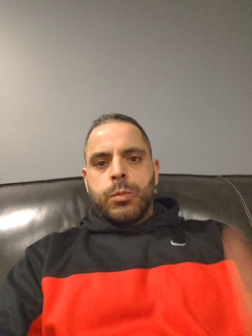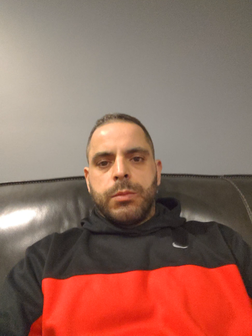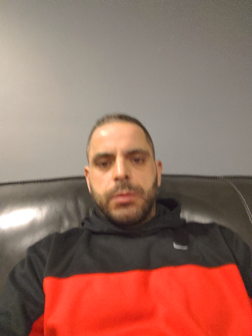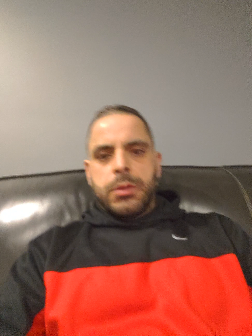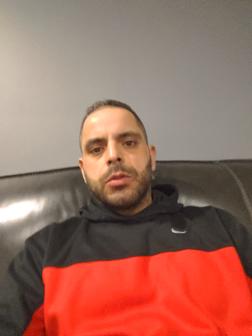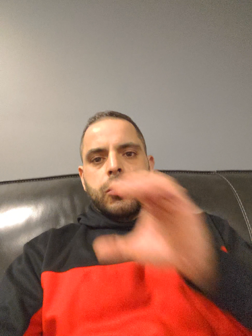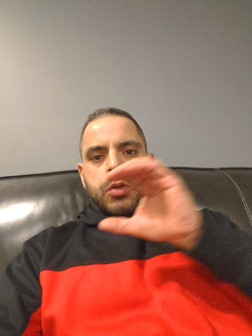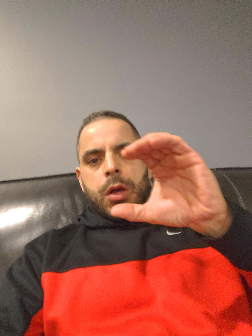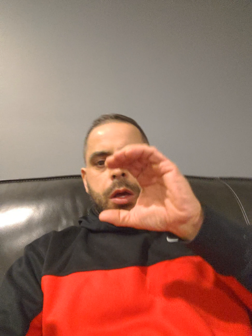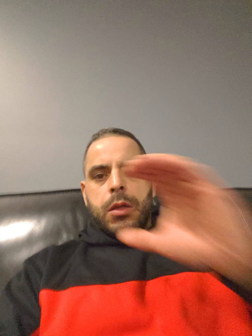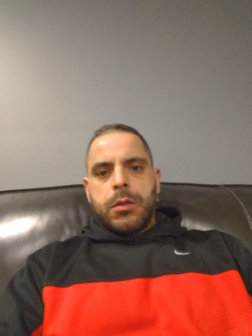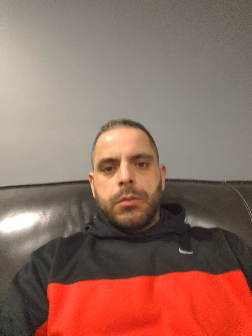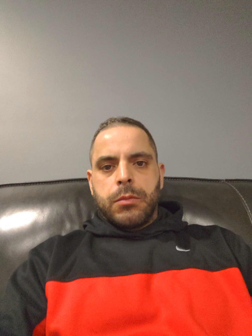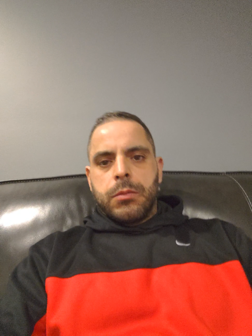chocolate